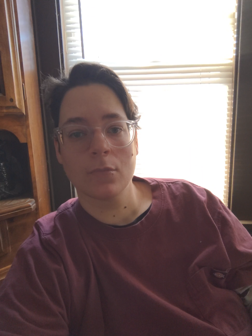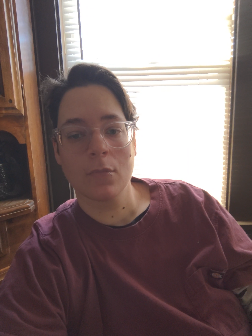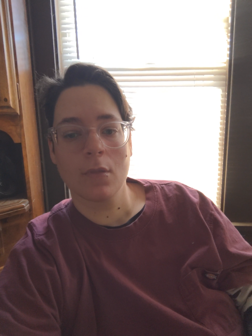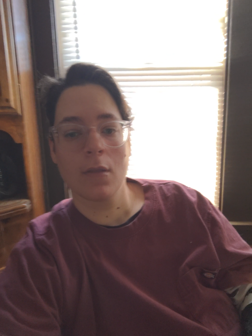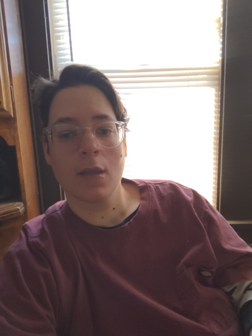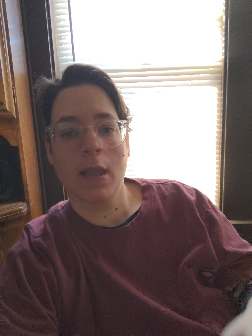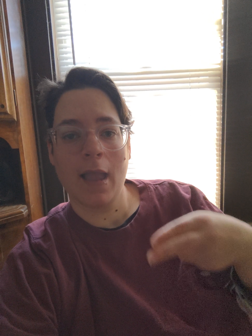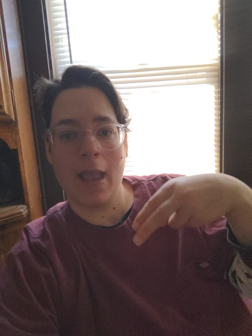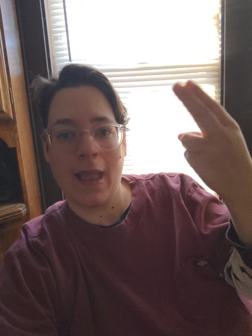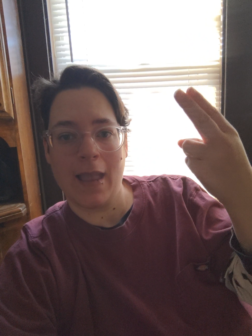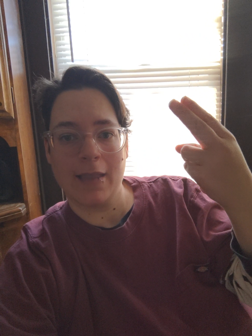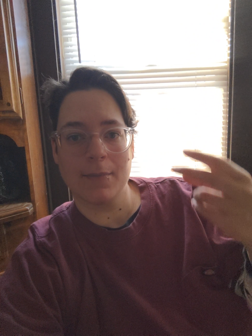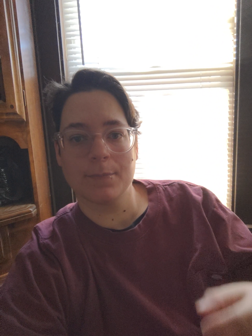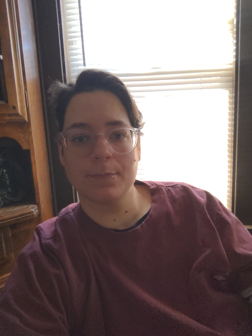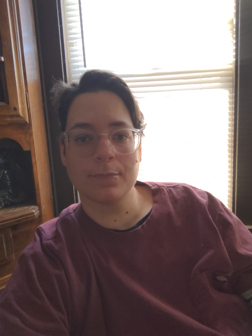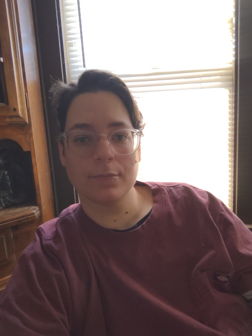high